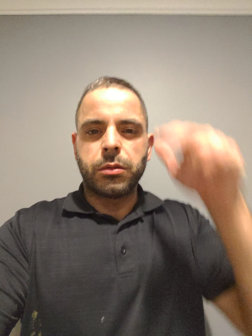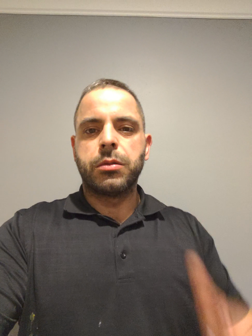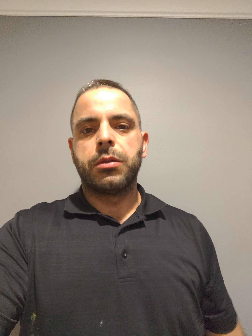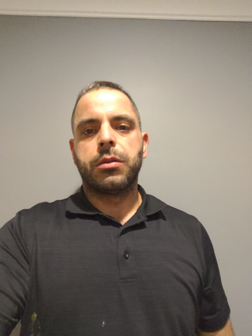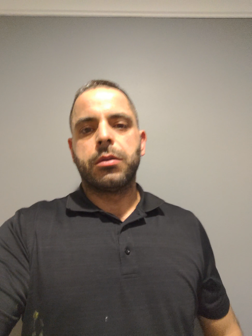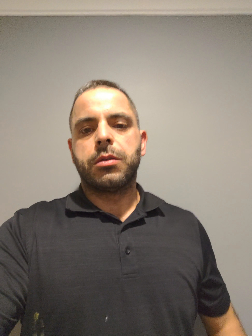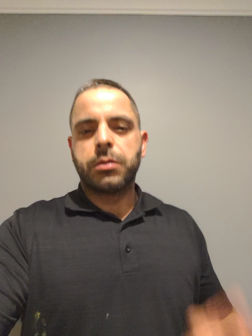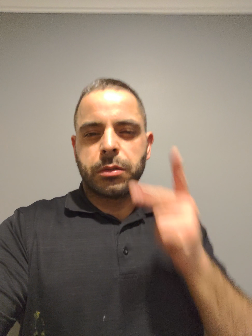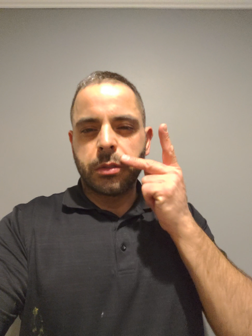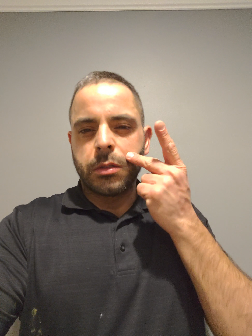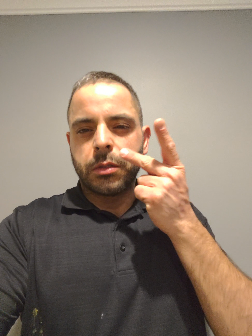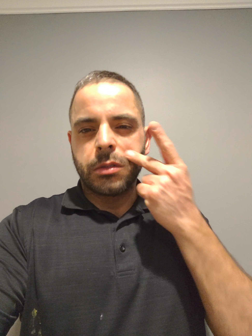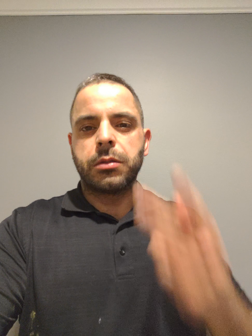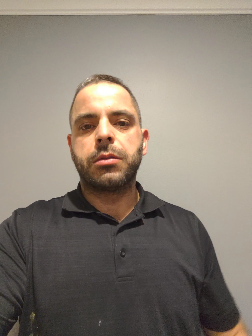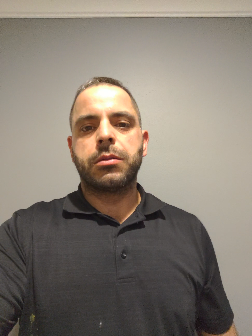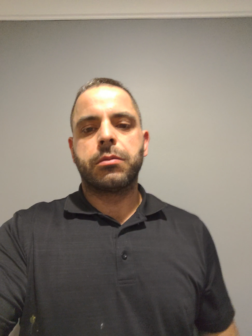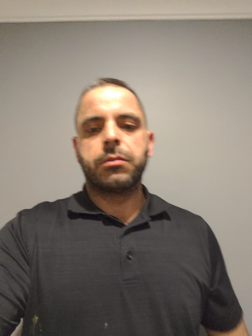kitty